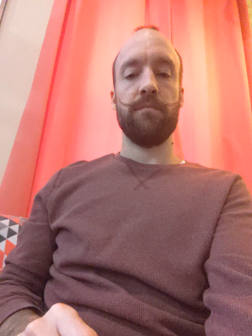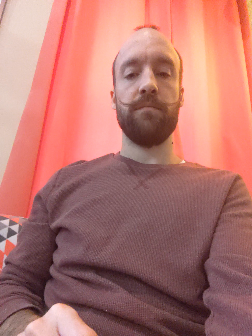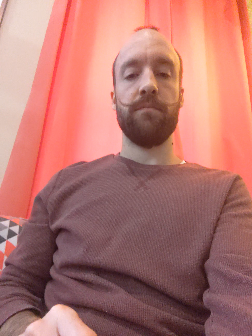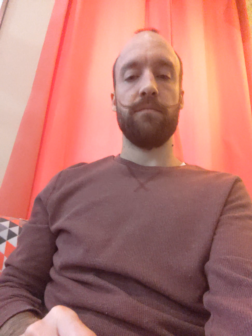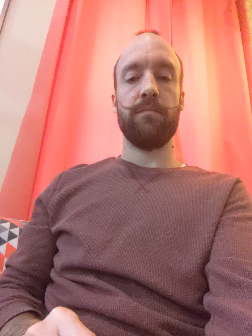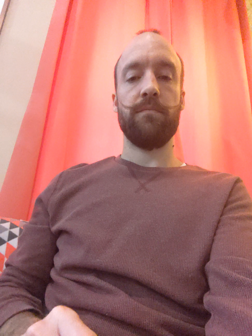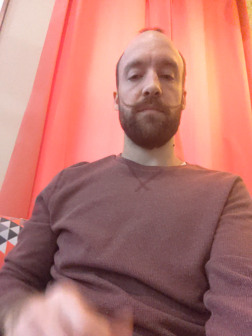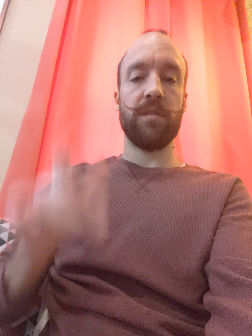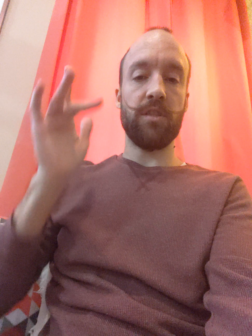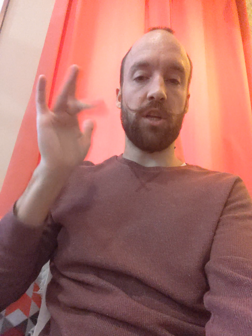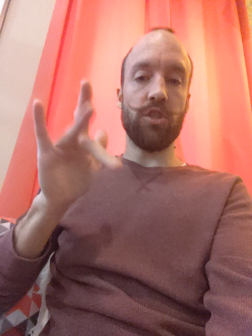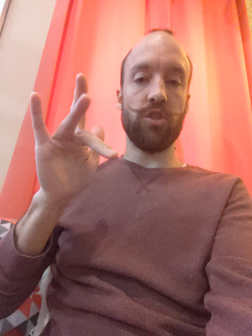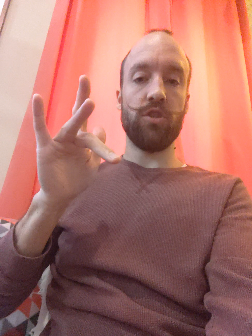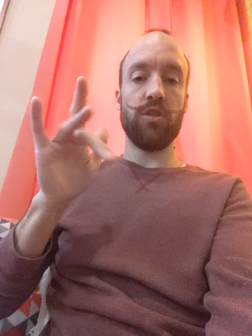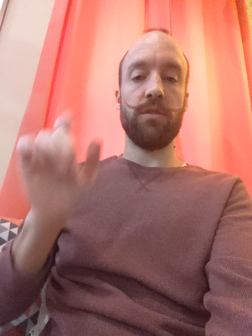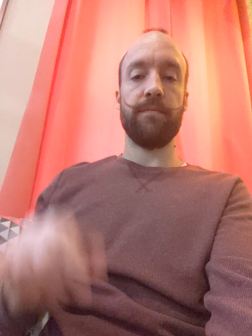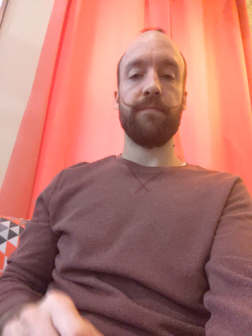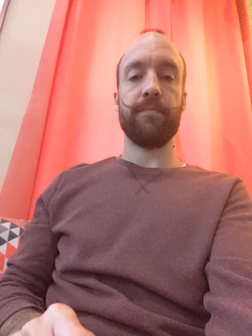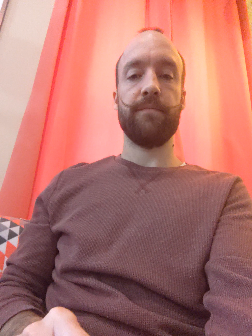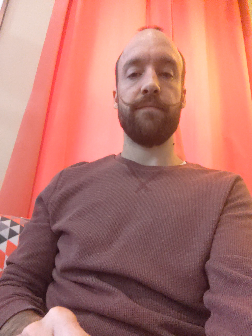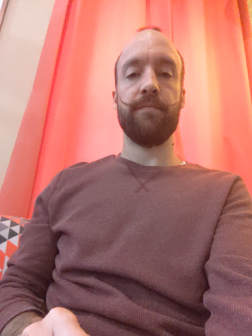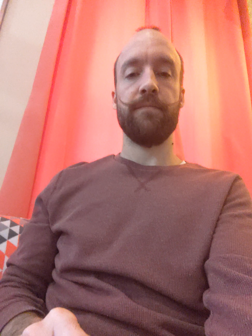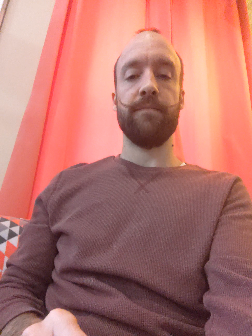touch